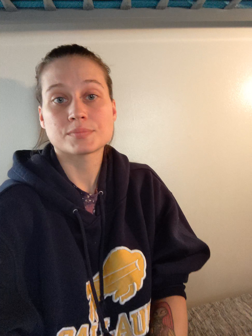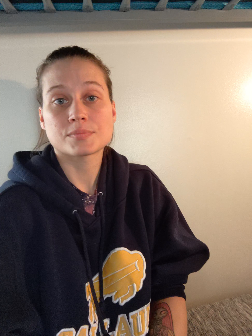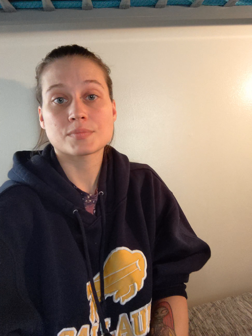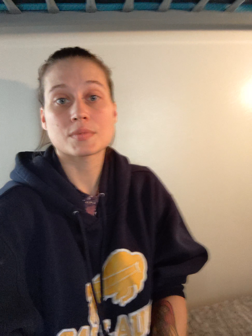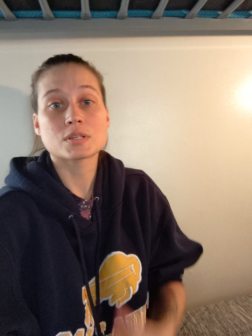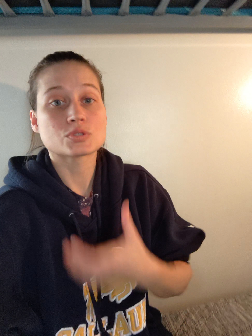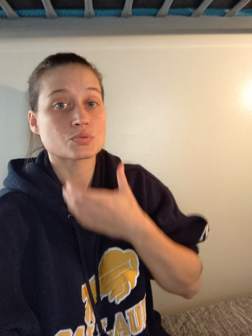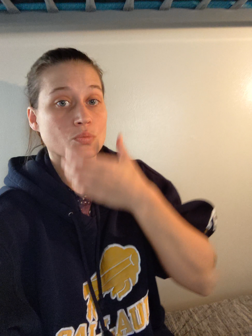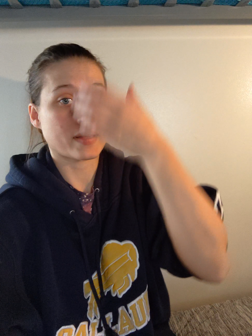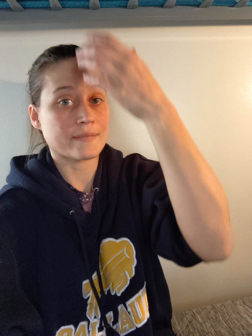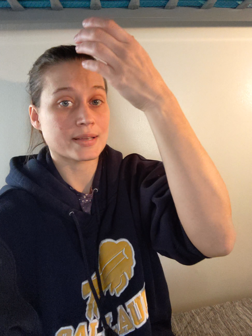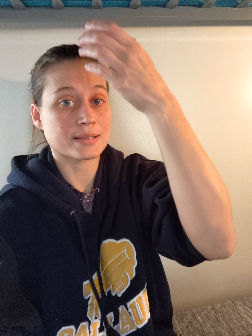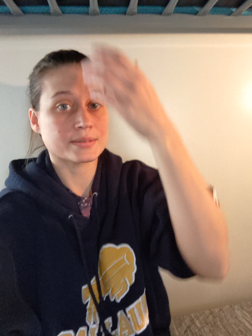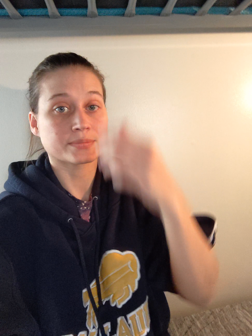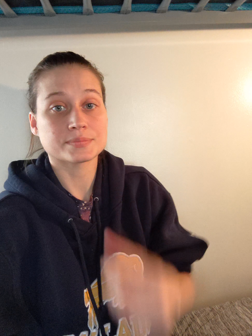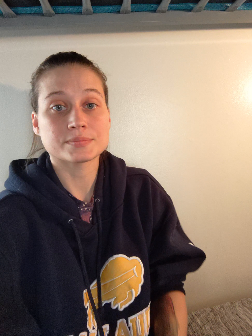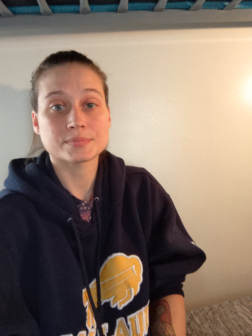giraffe